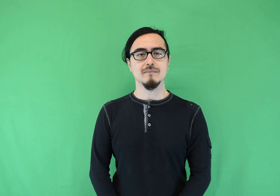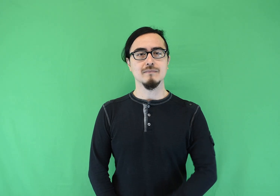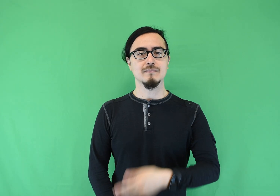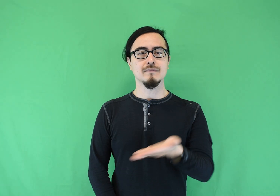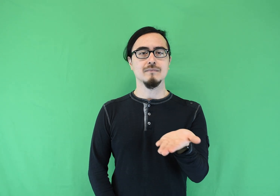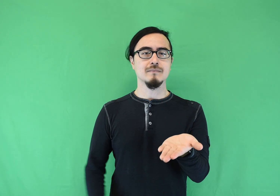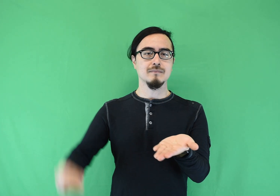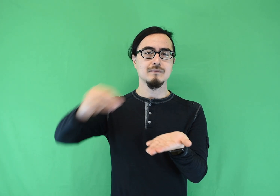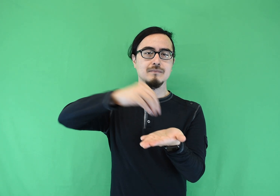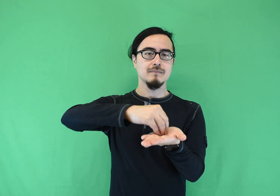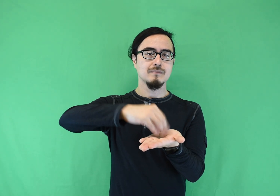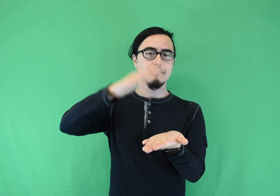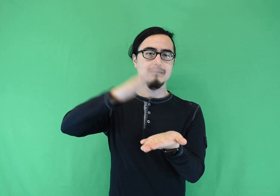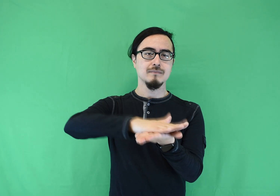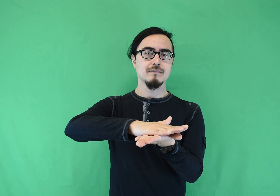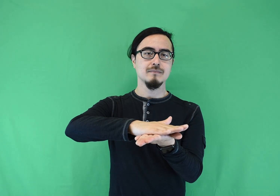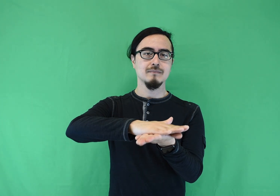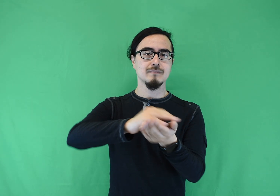cita